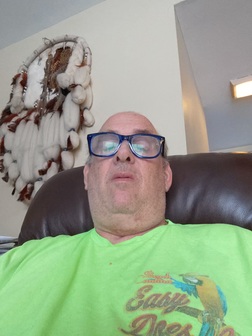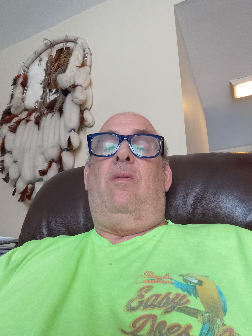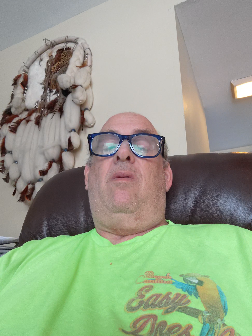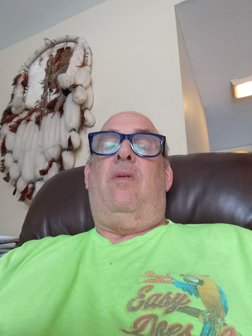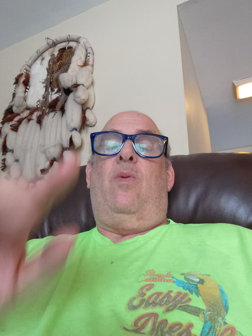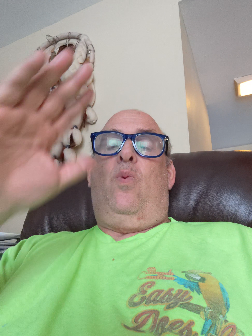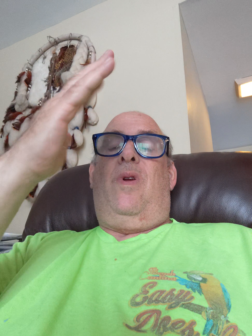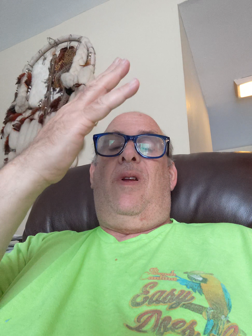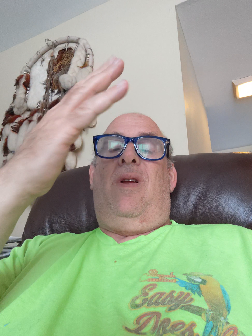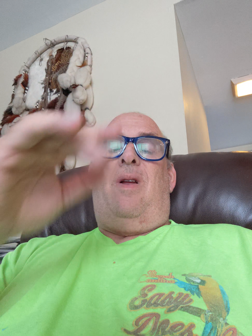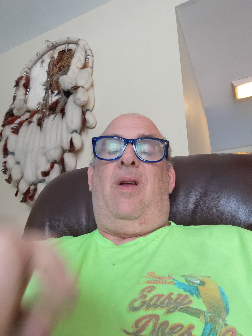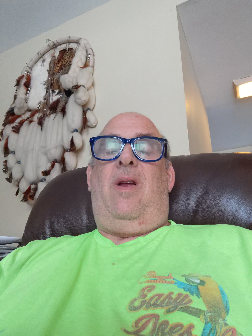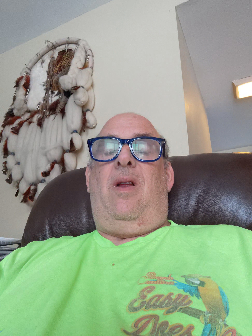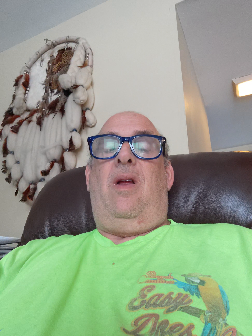tree